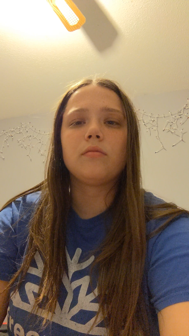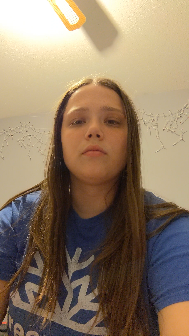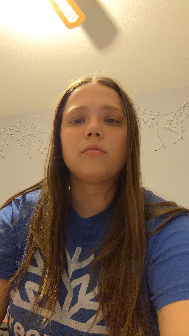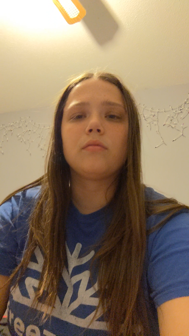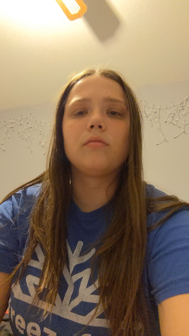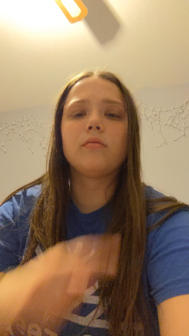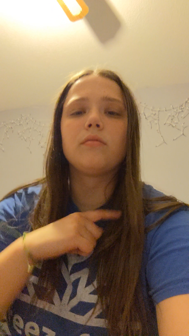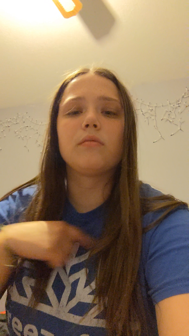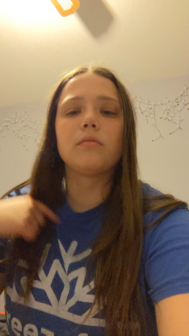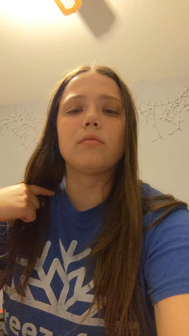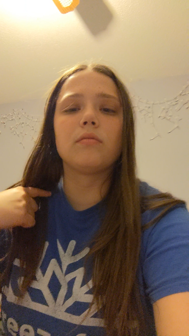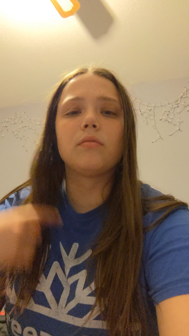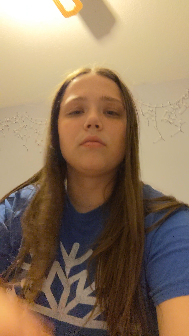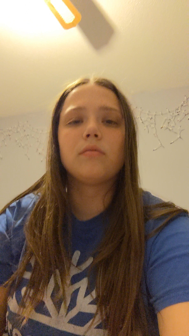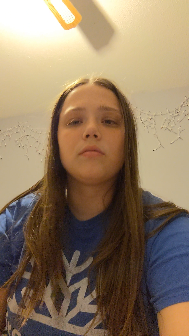necklace